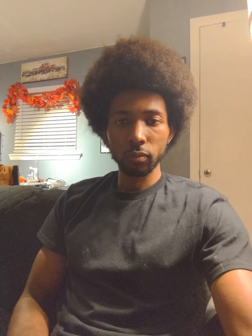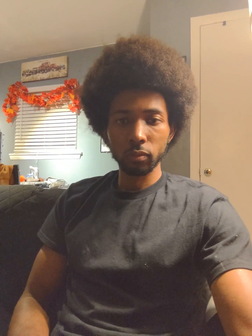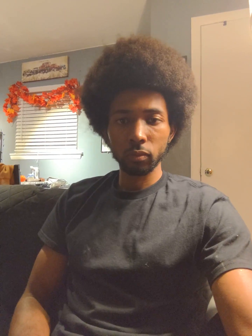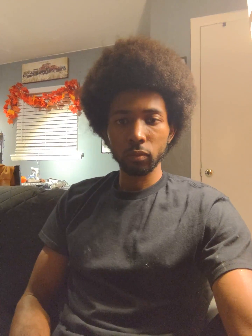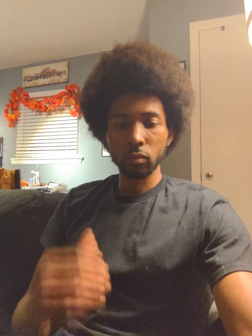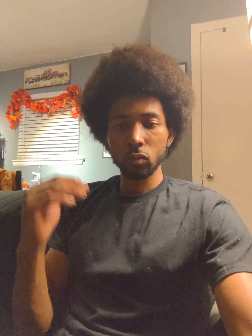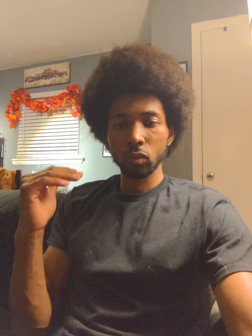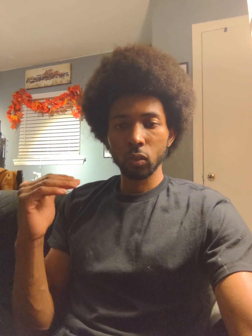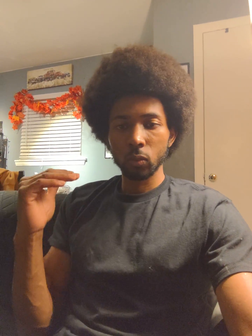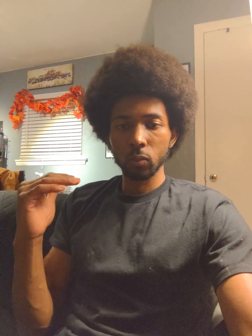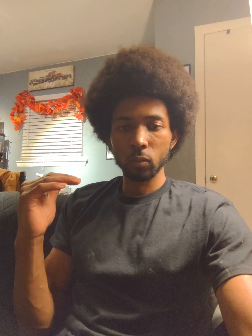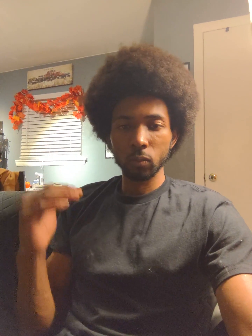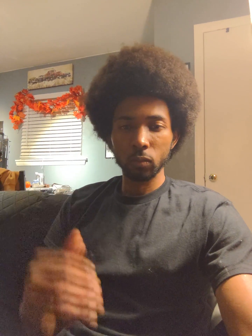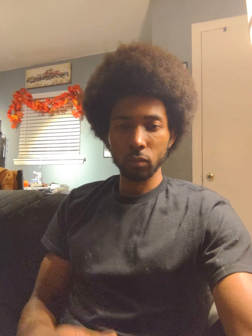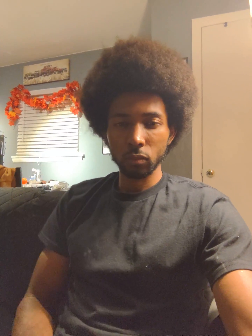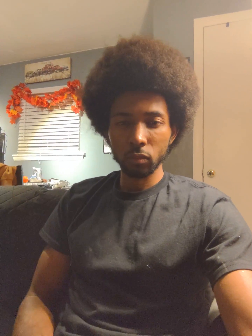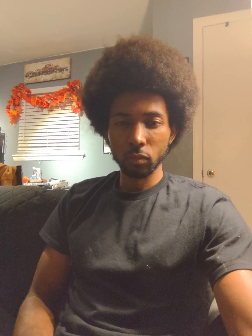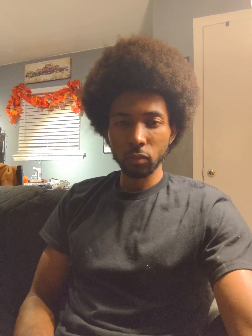short